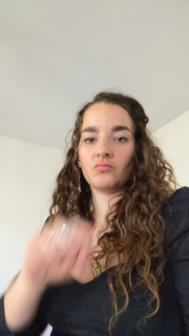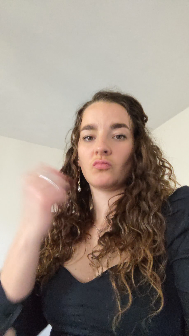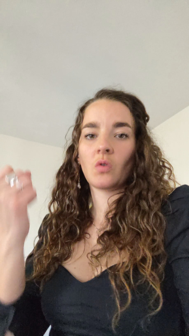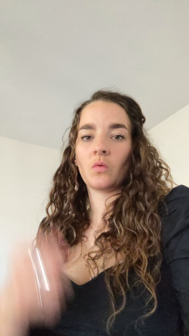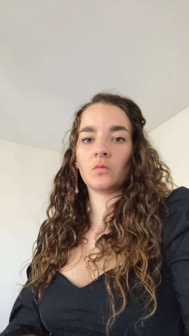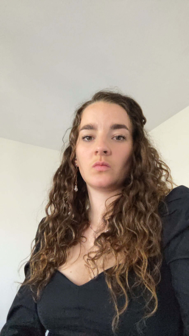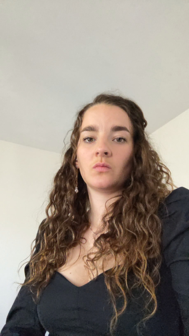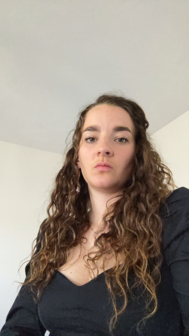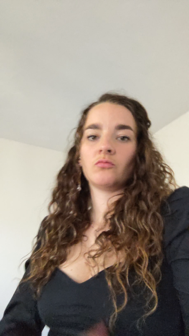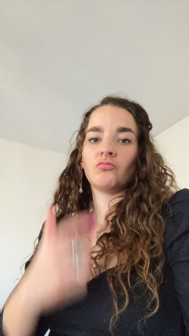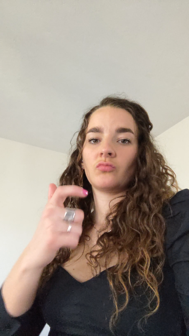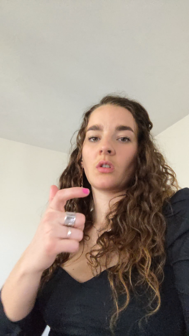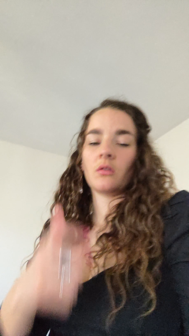run